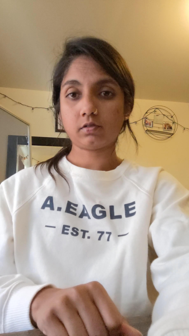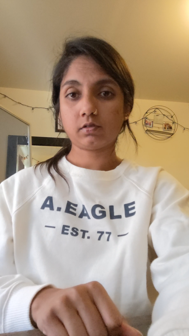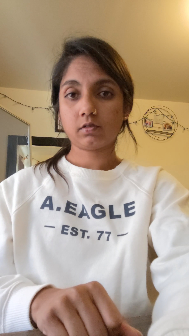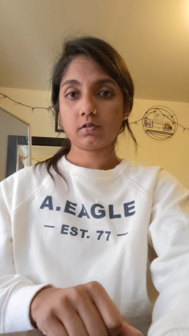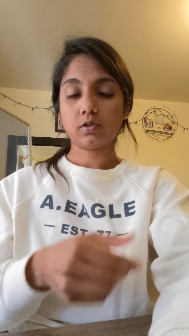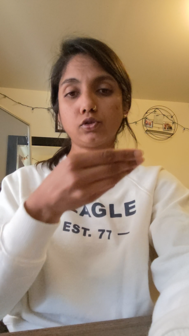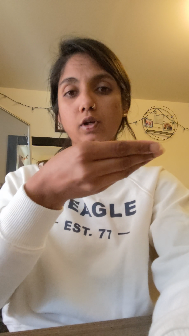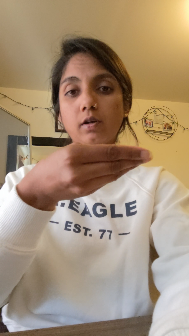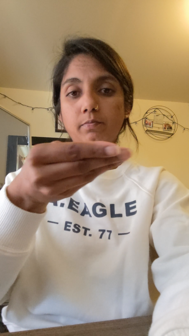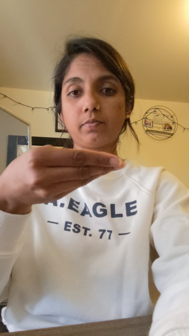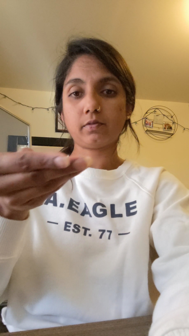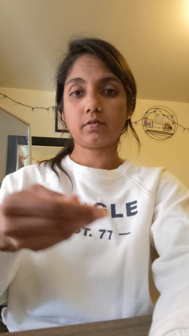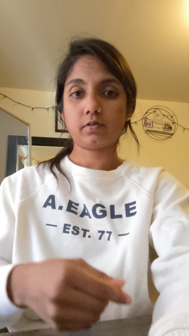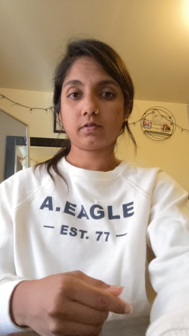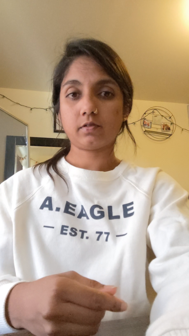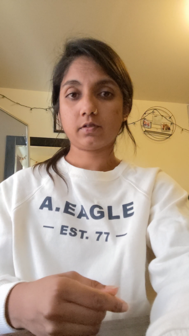shopping